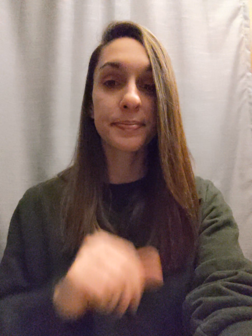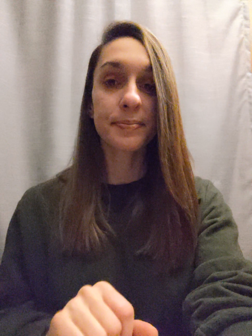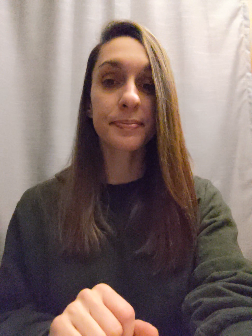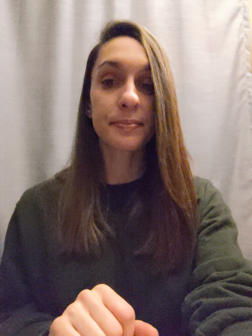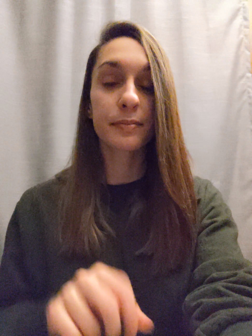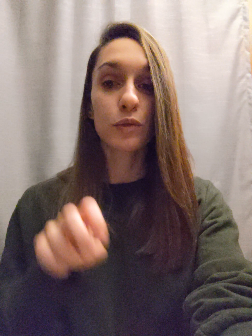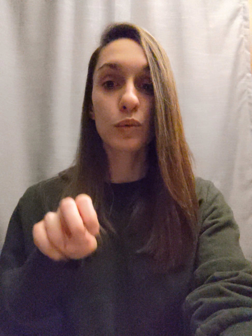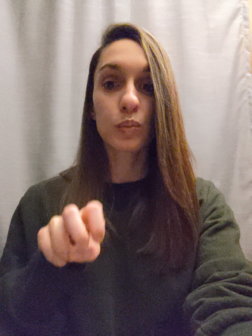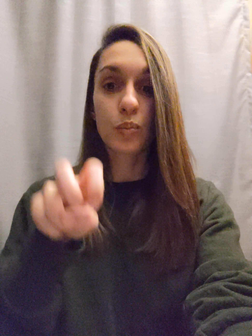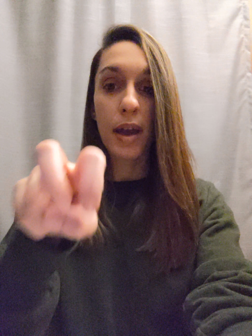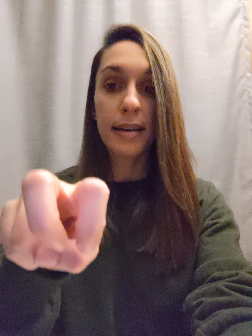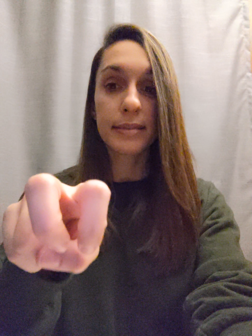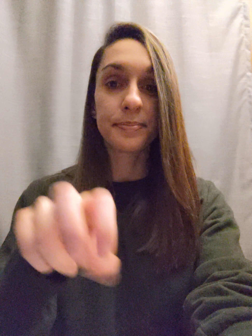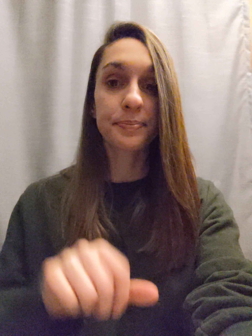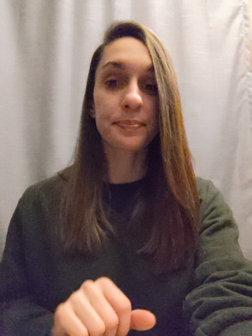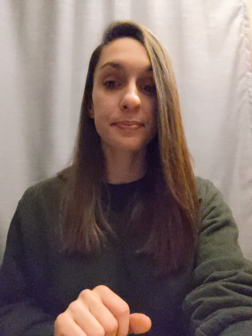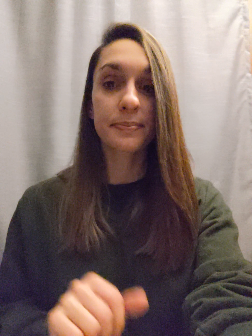ride